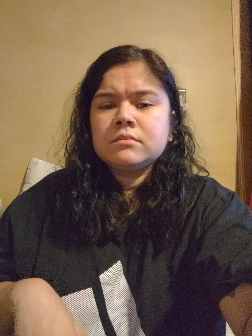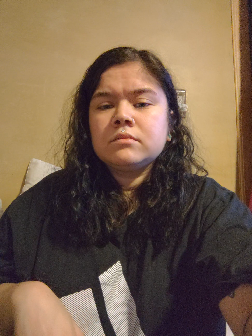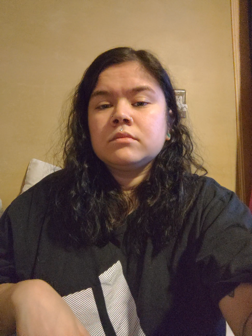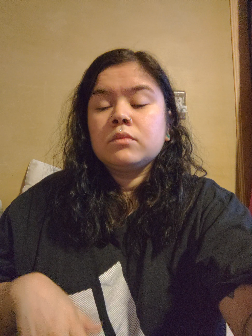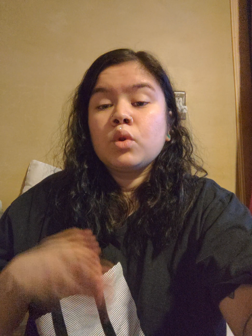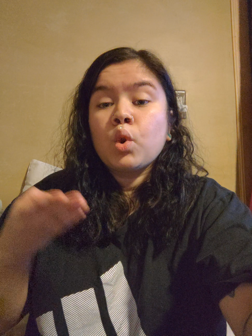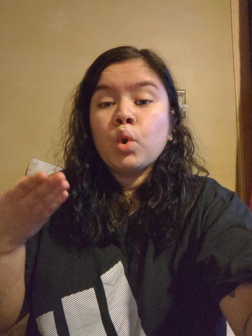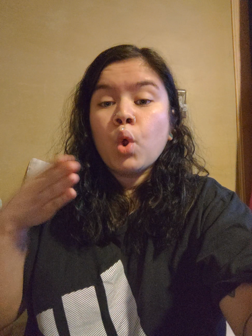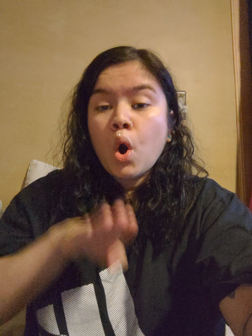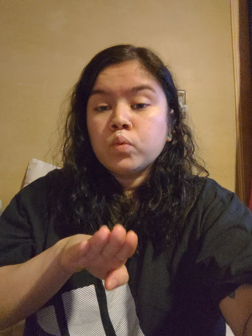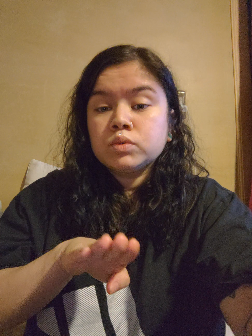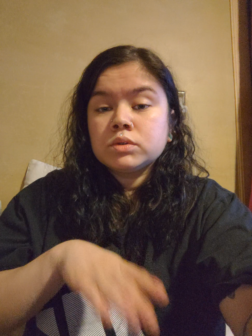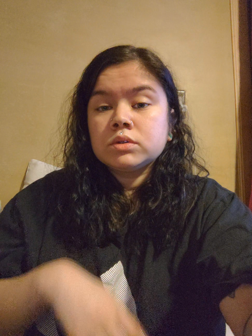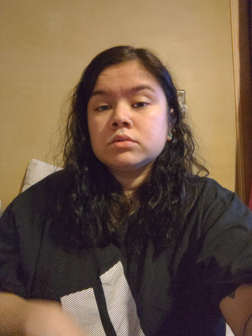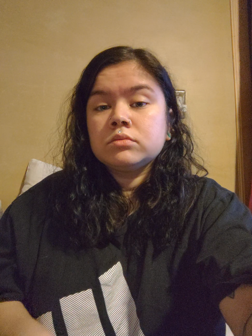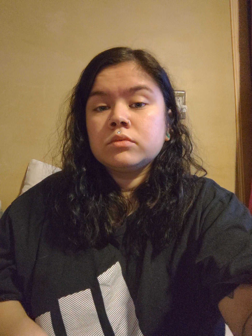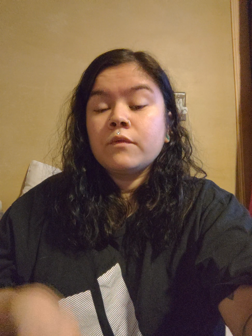close